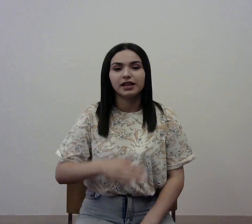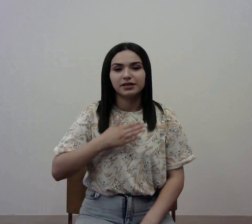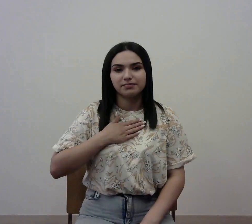mən